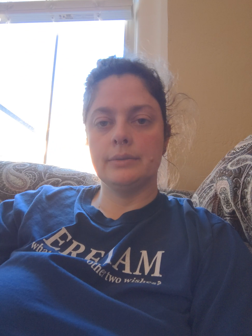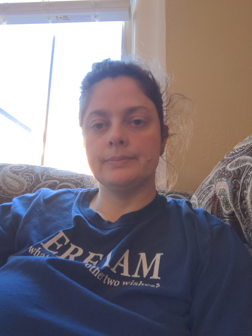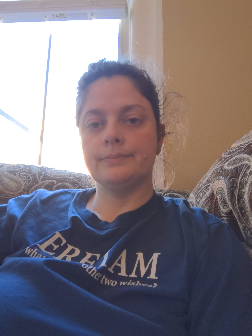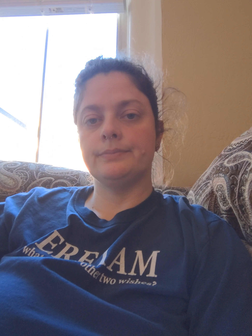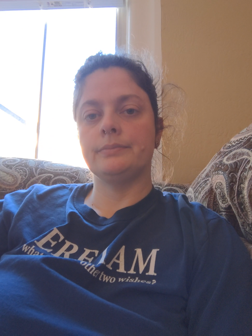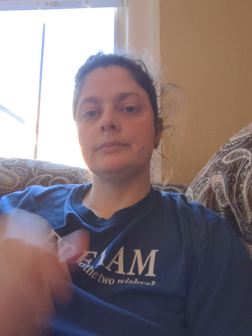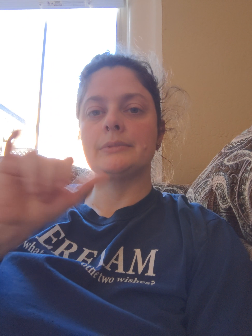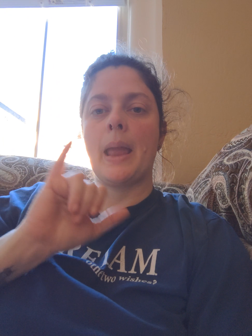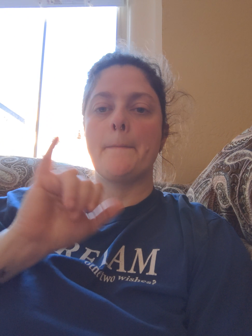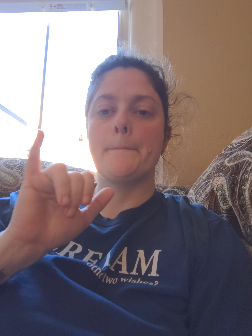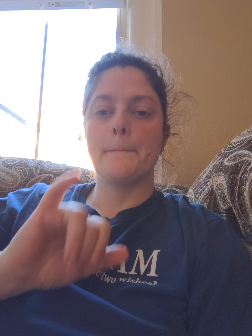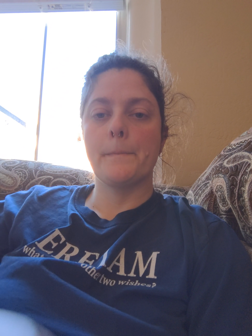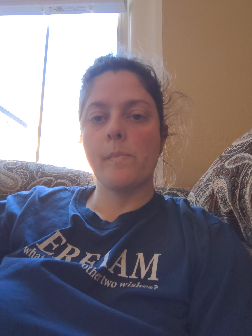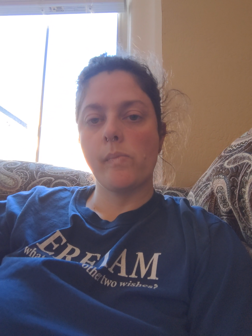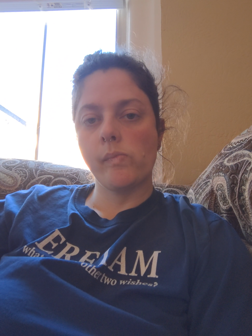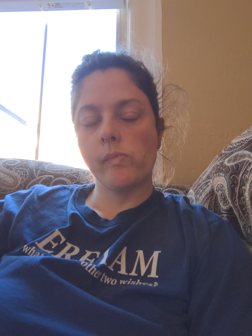same